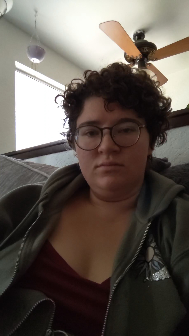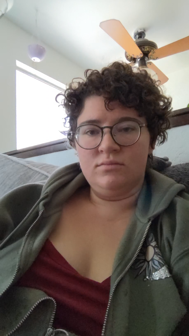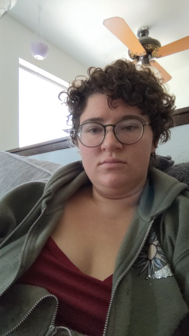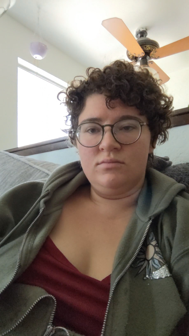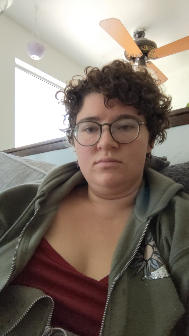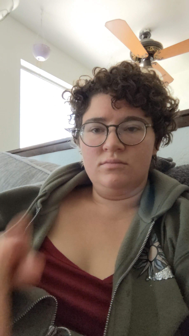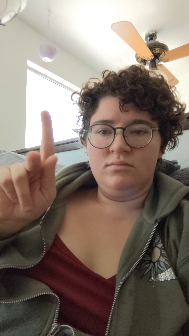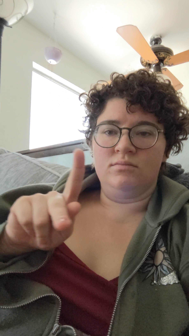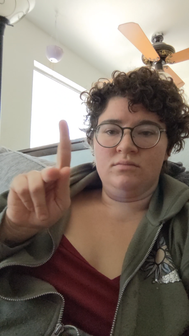people